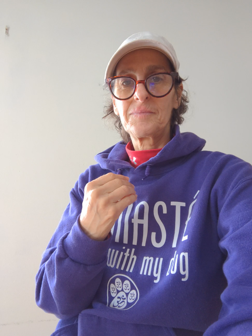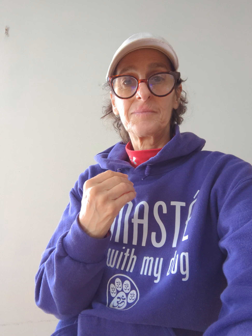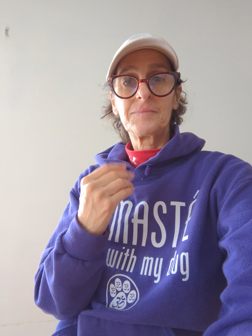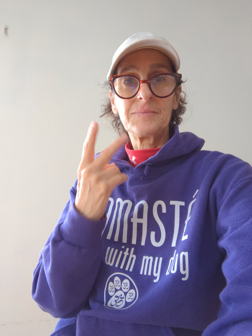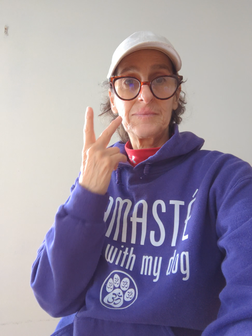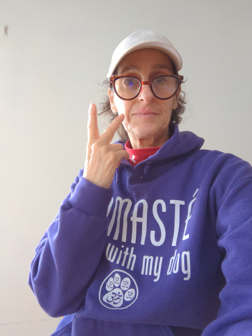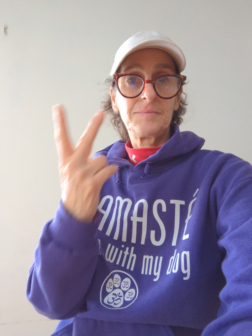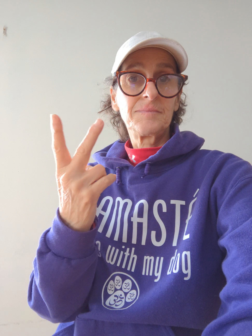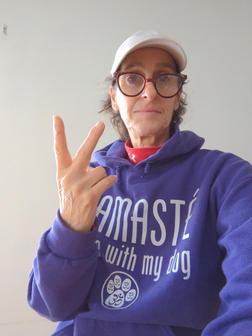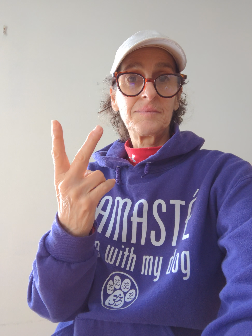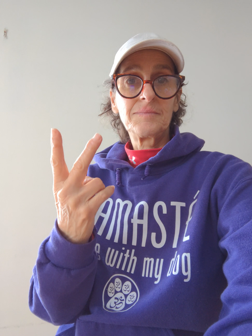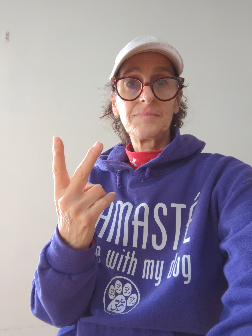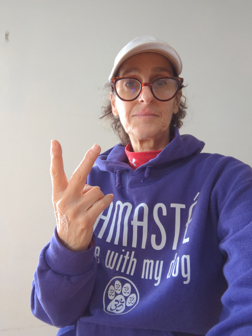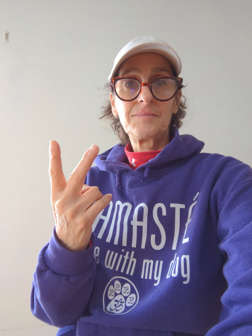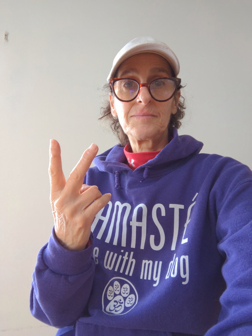see